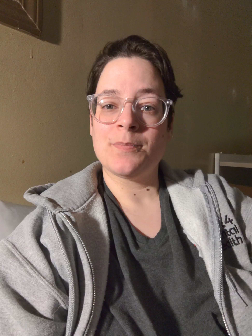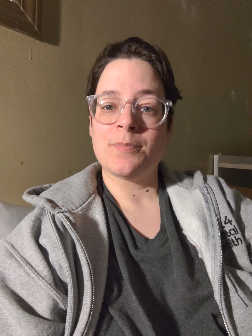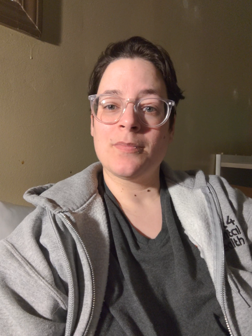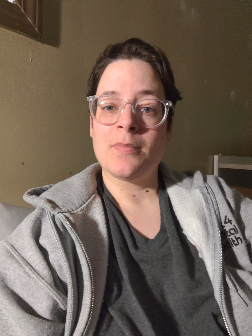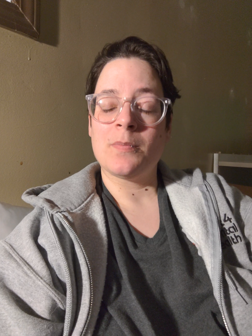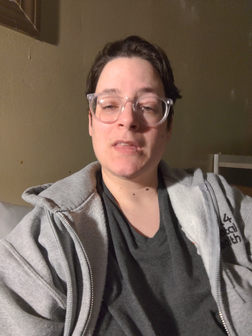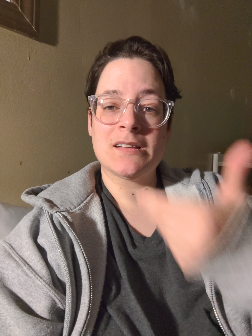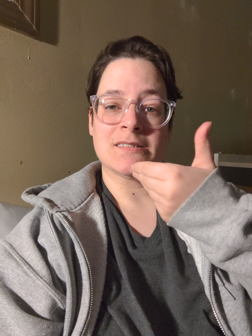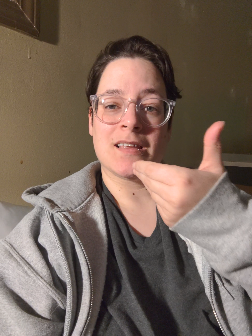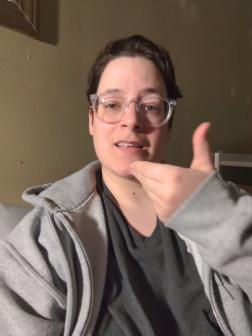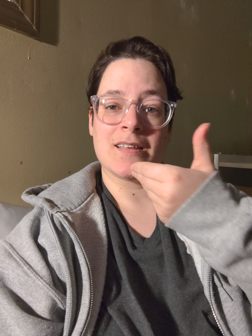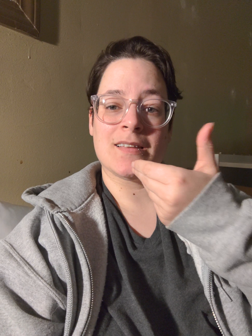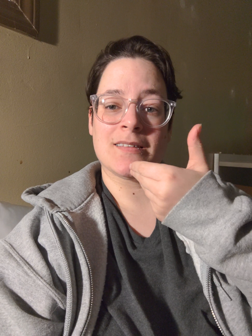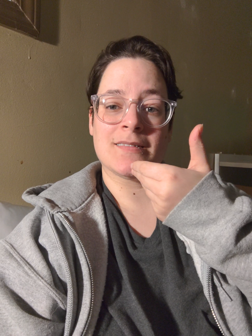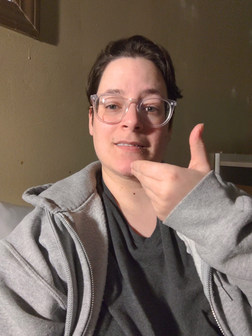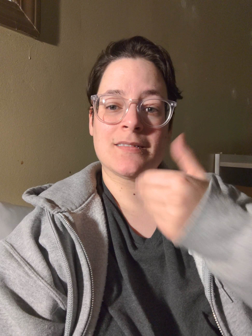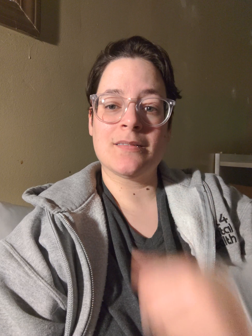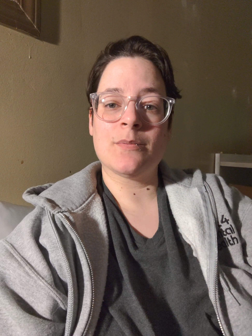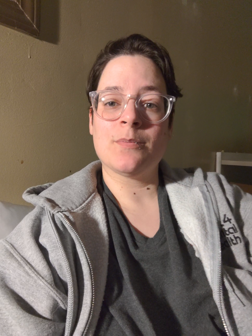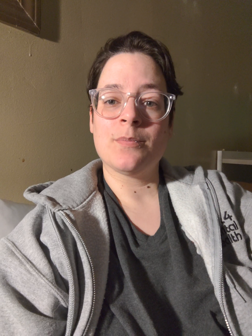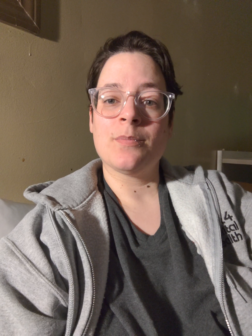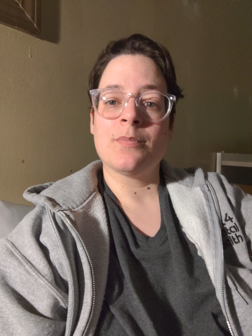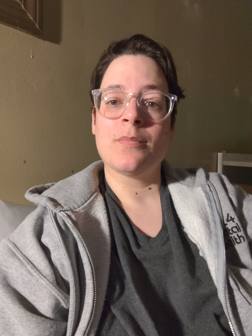pizza